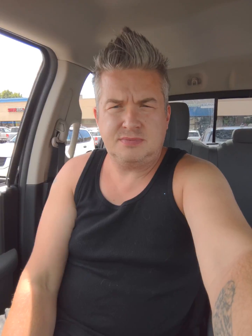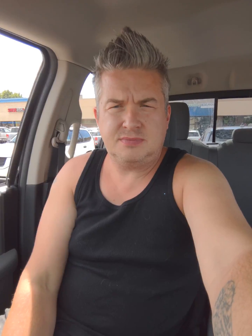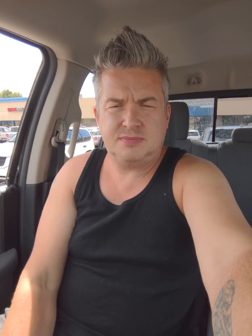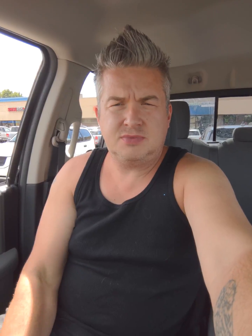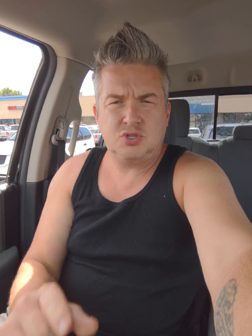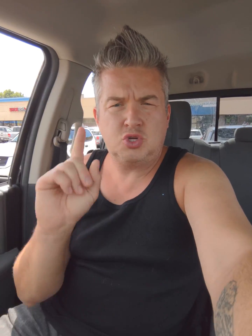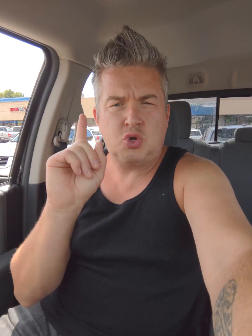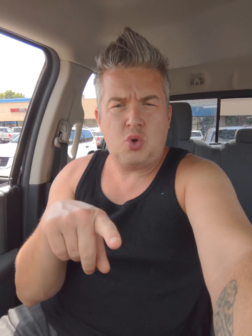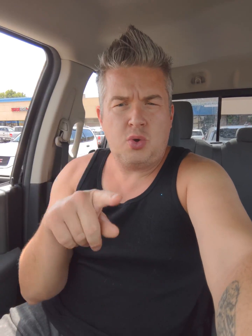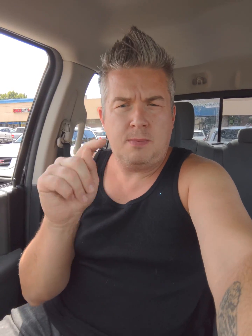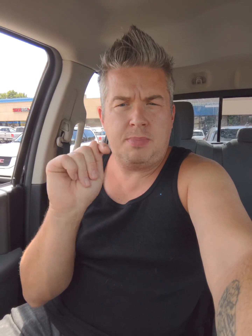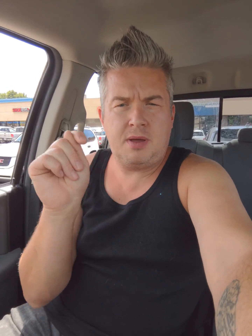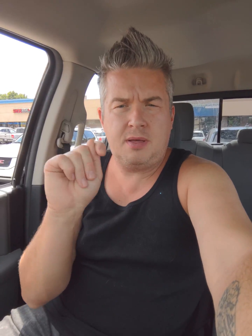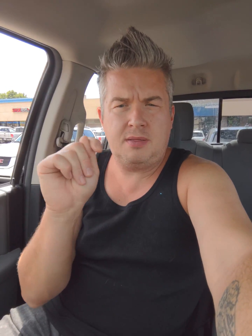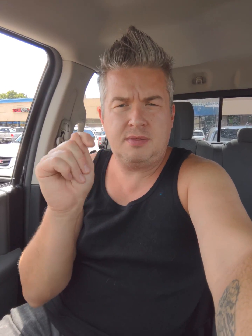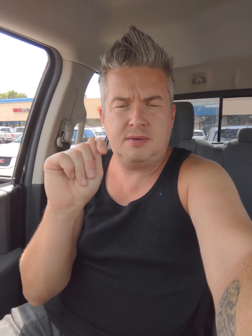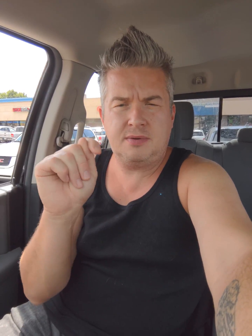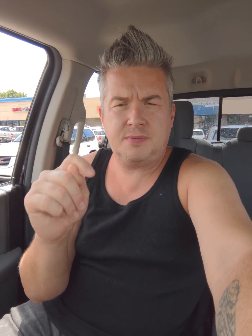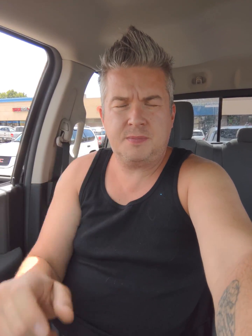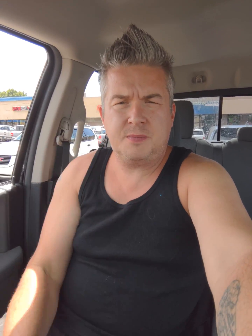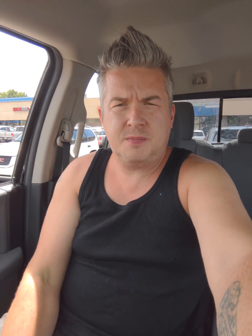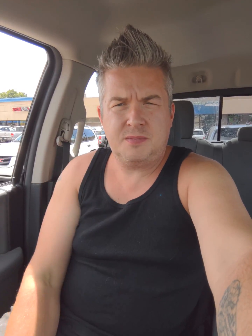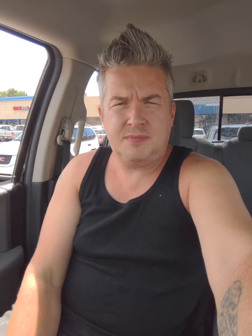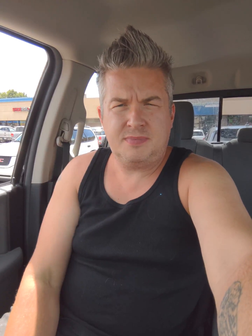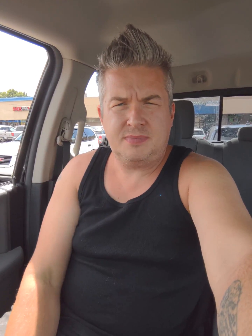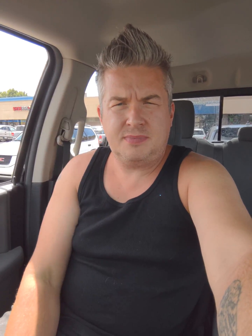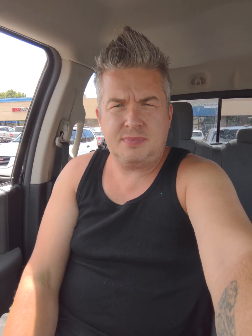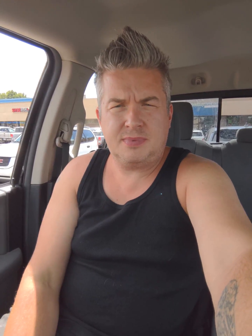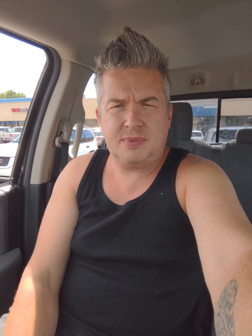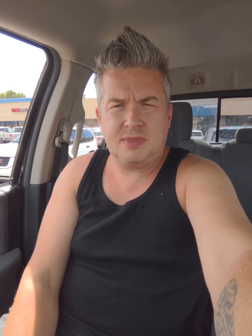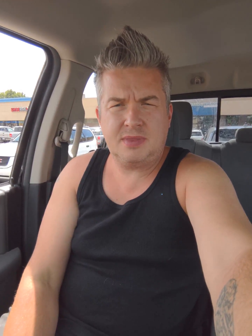go potty